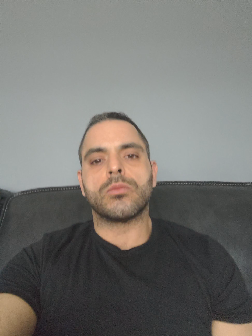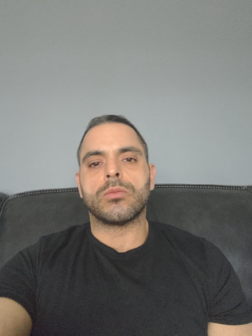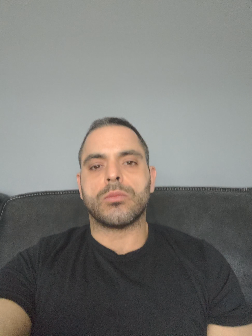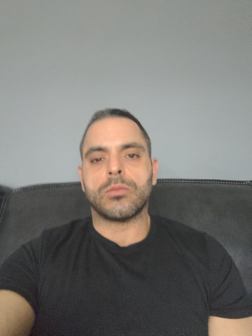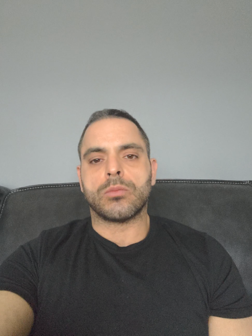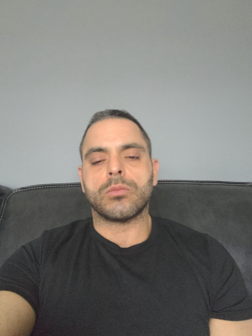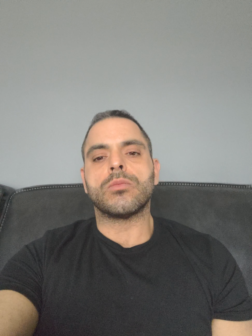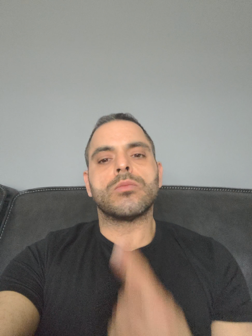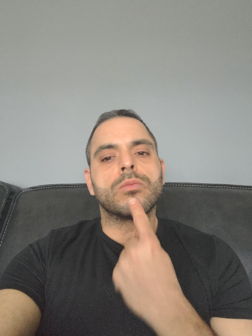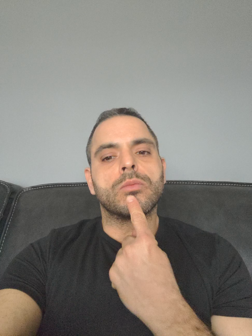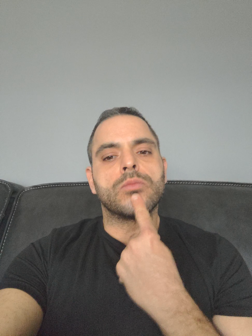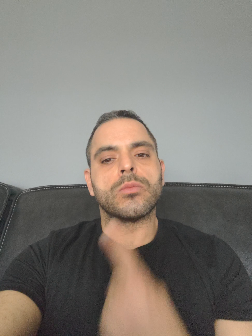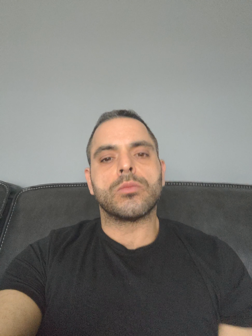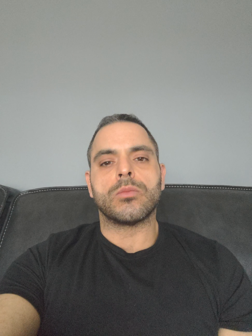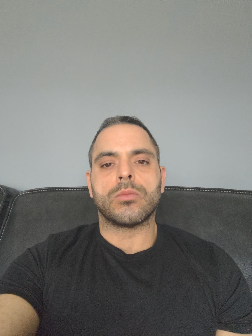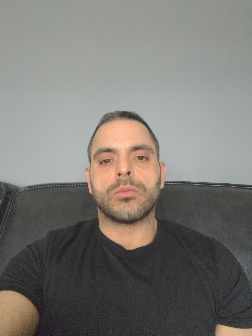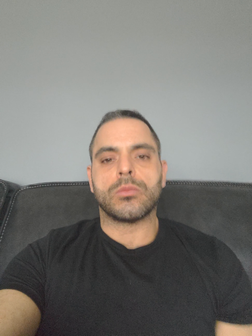say